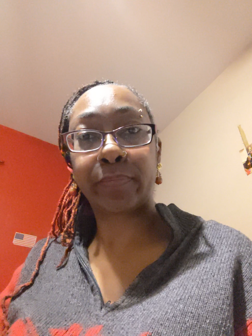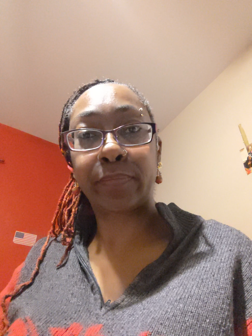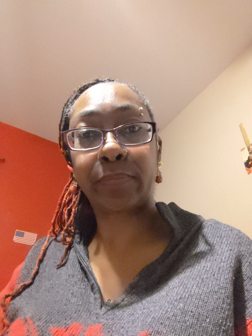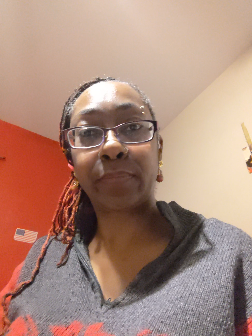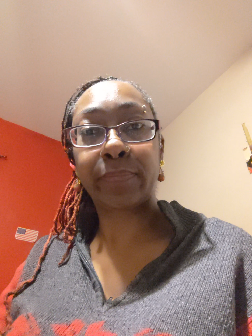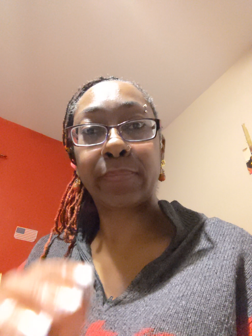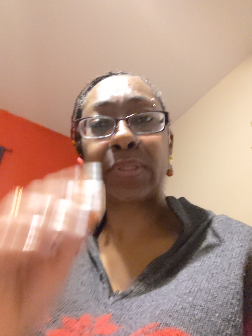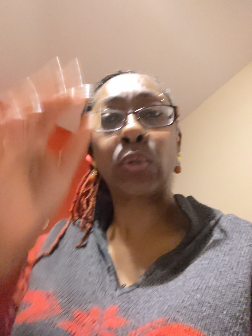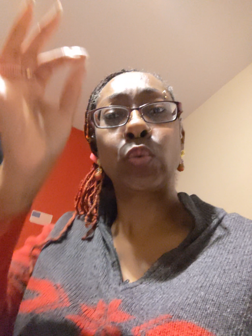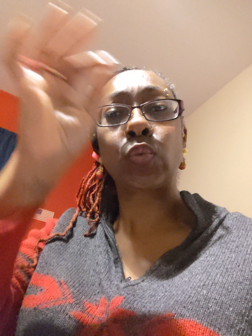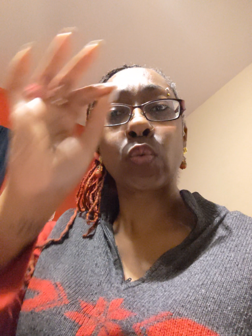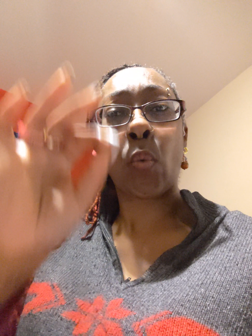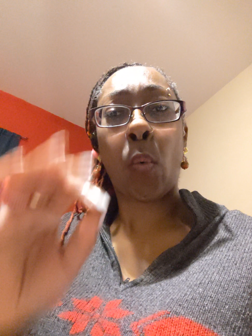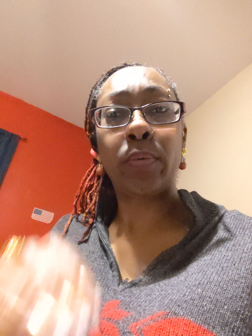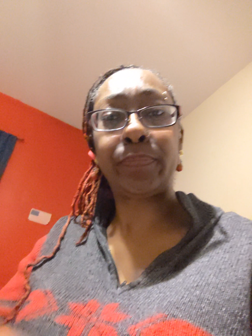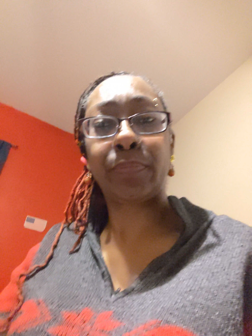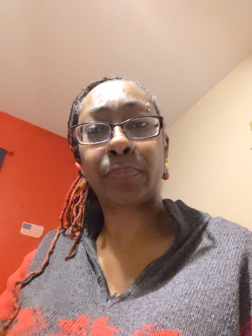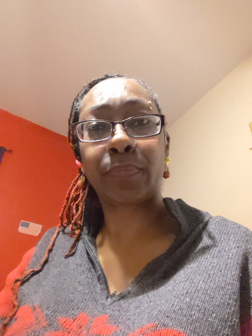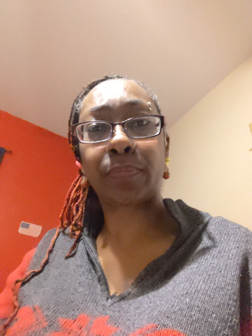snow